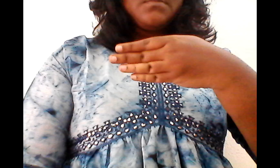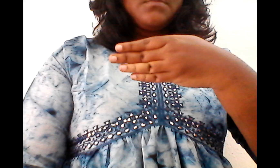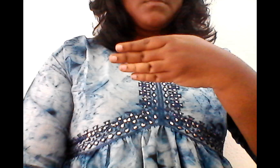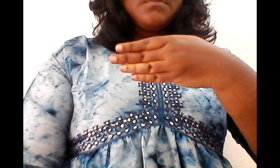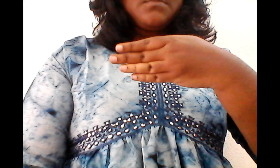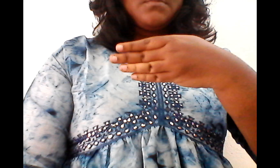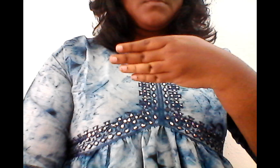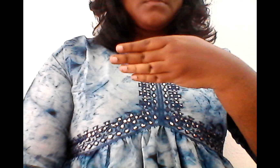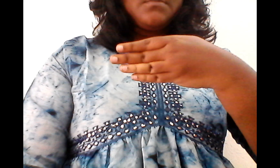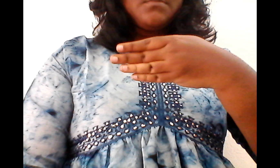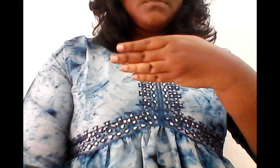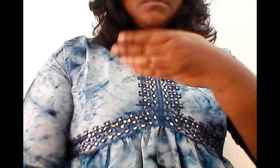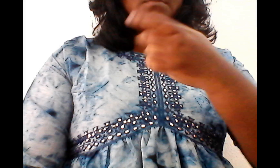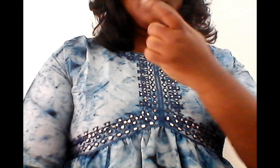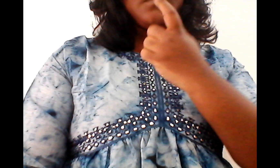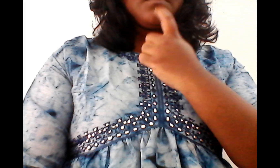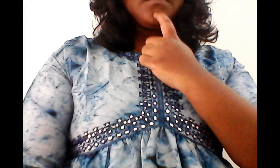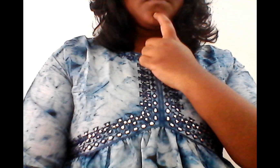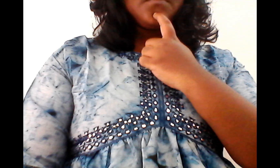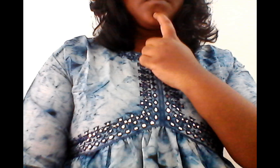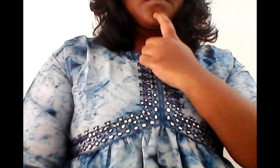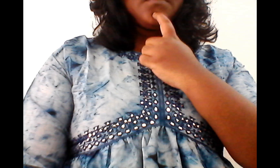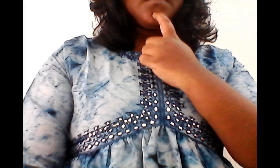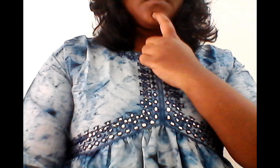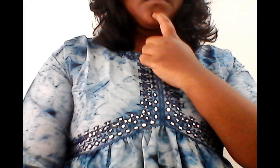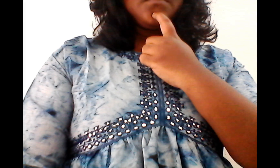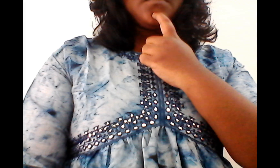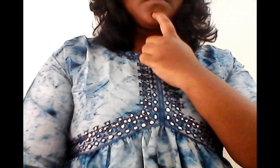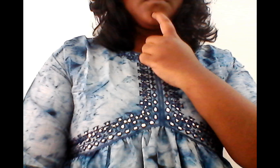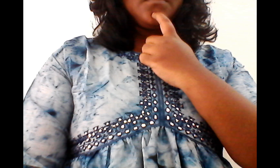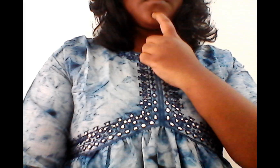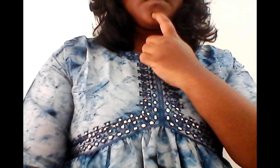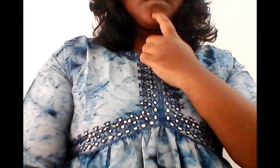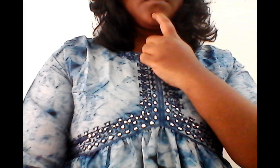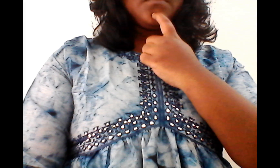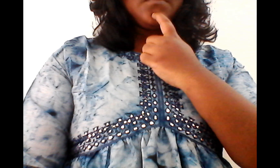അം